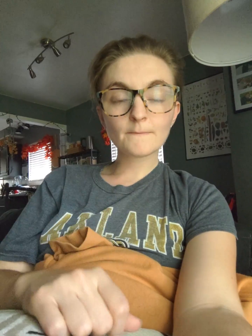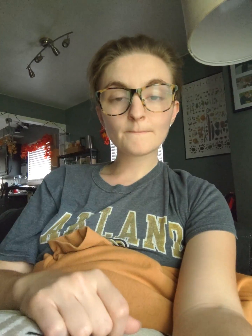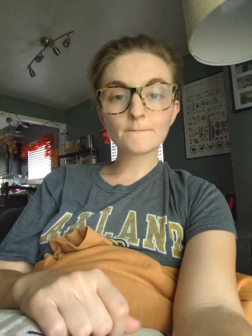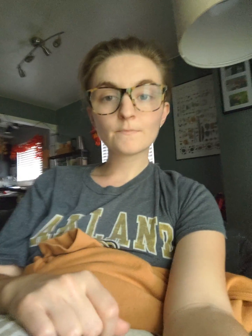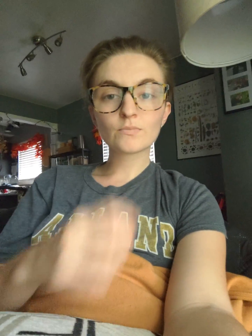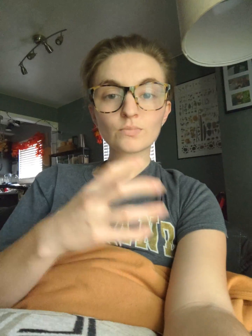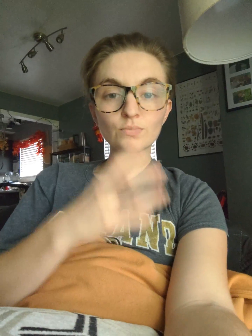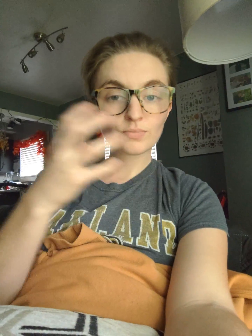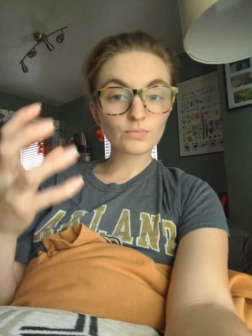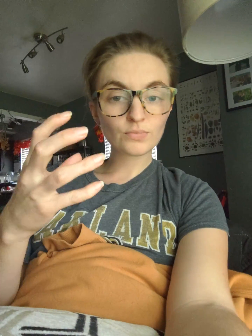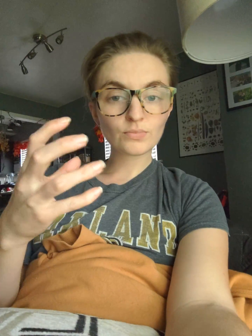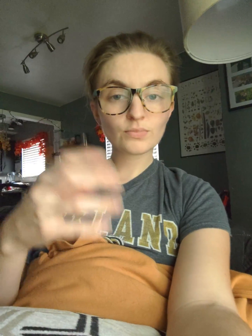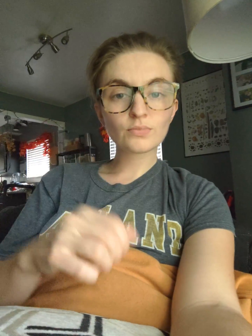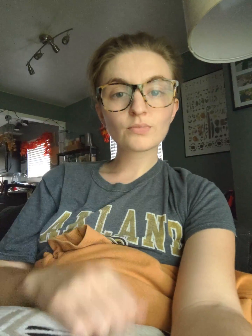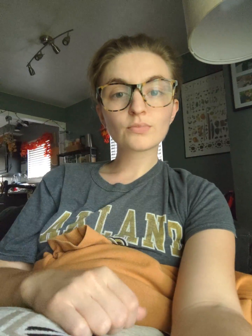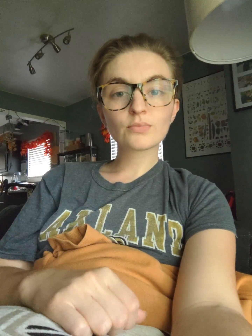much